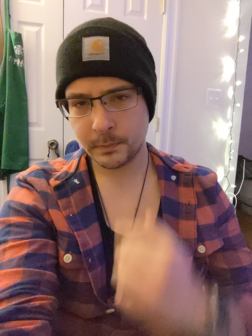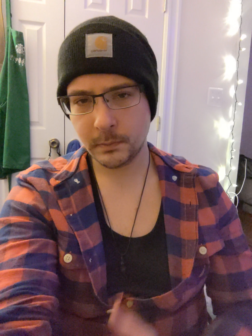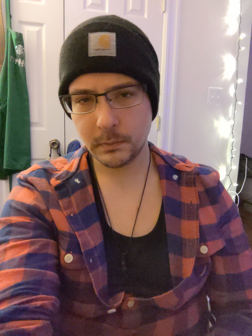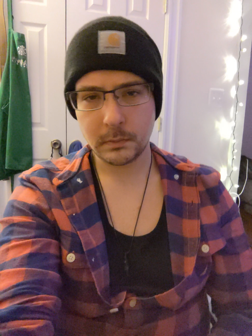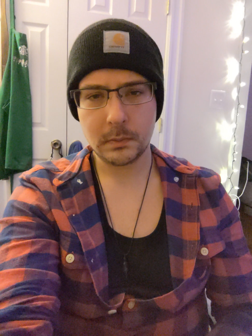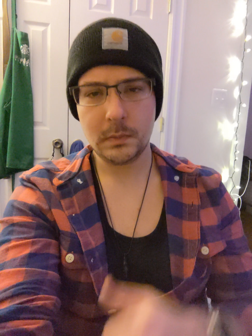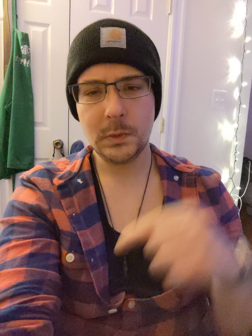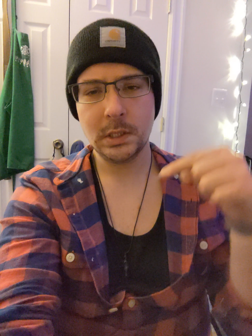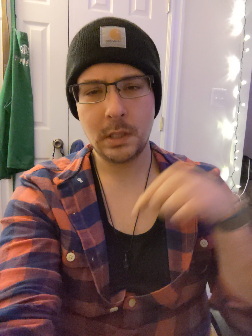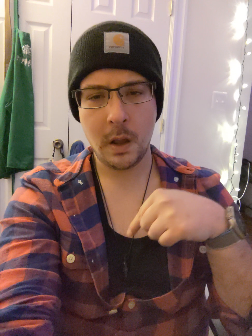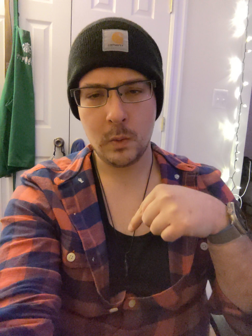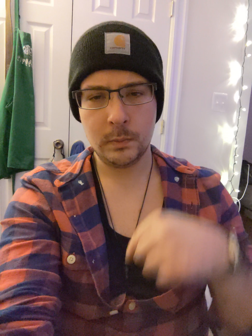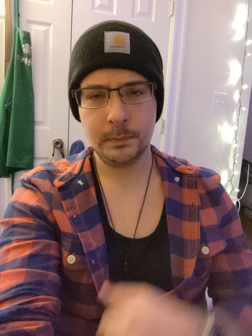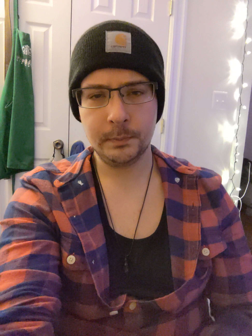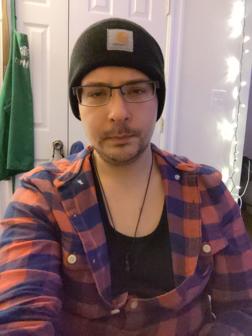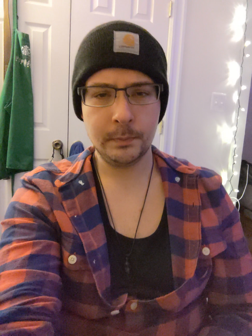down